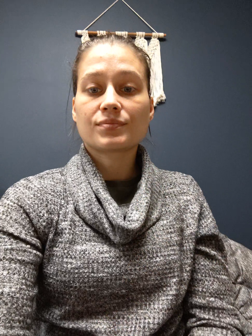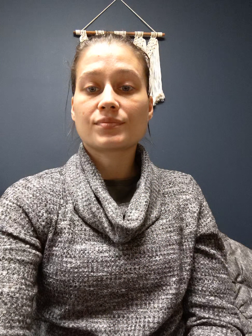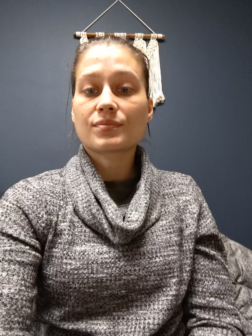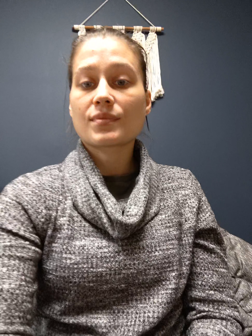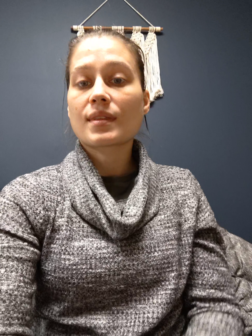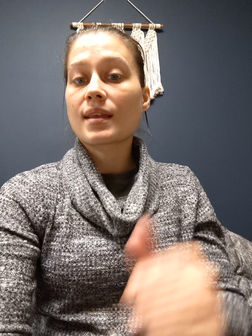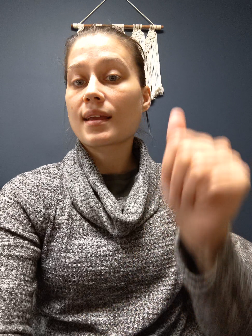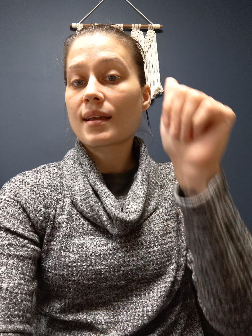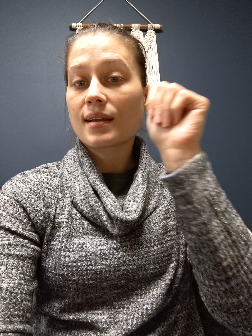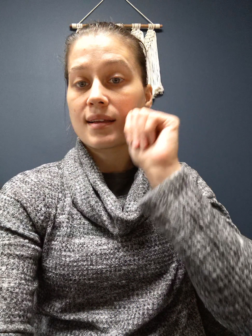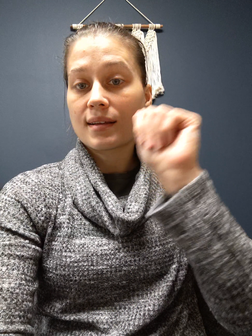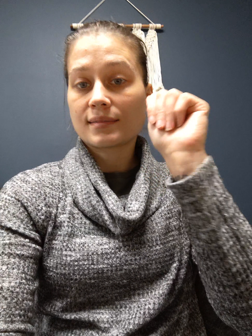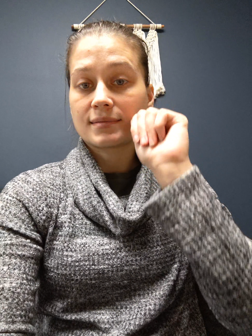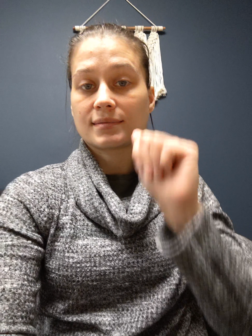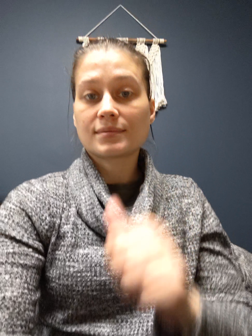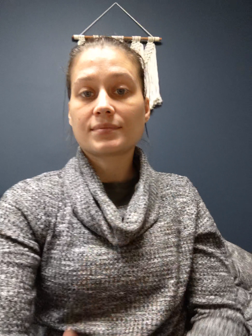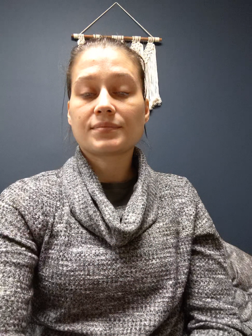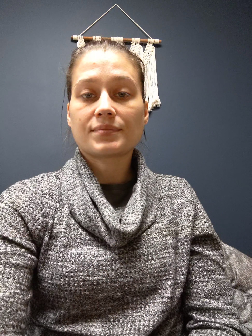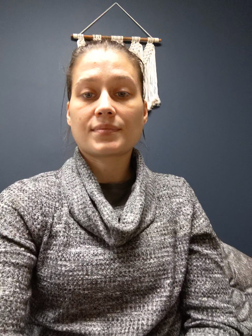aunt